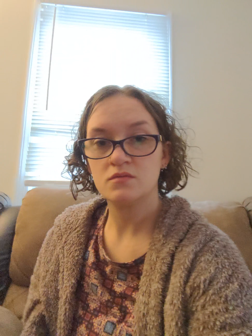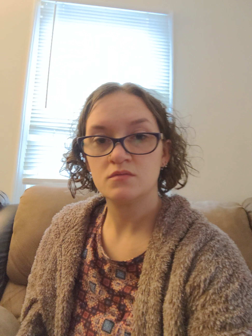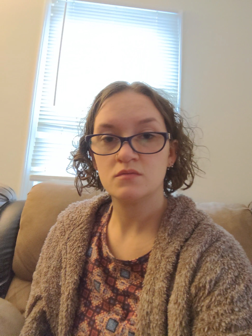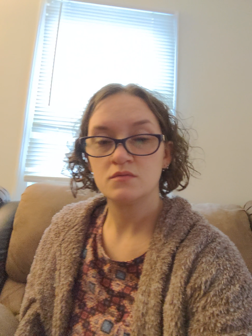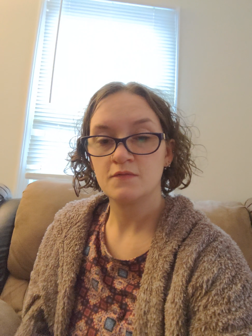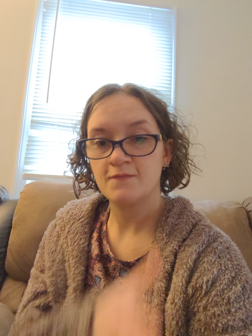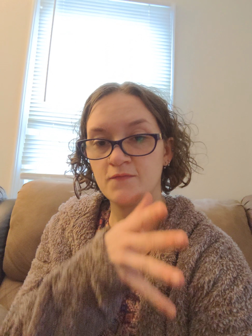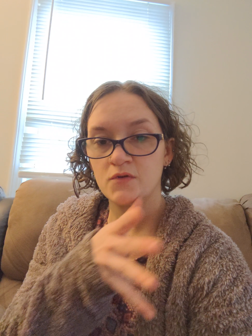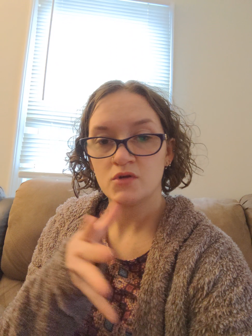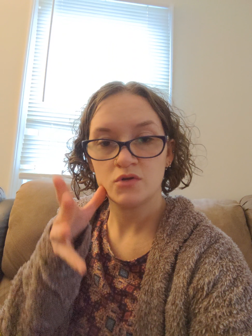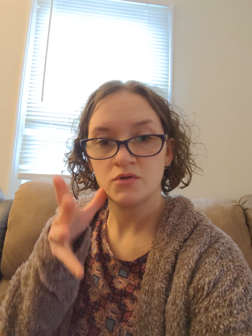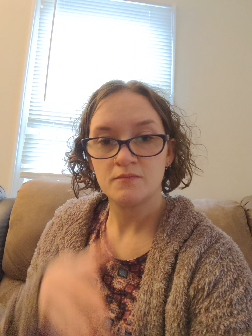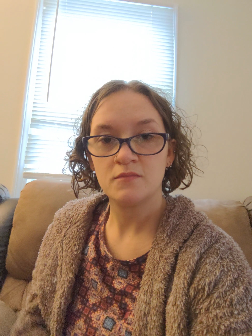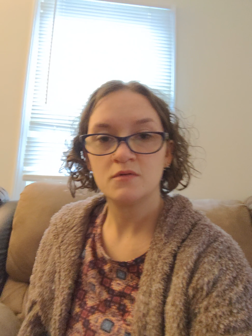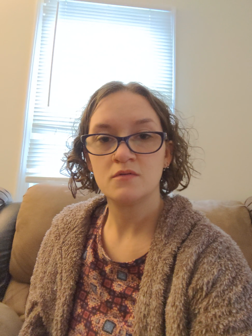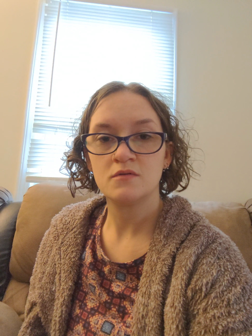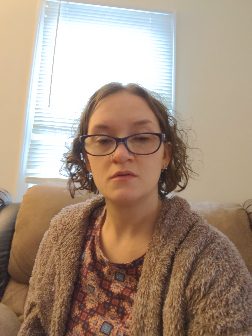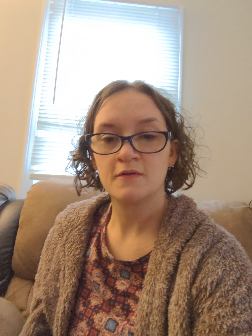farm